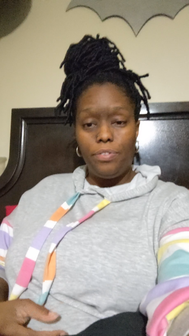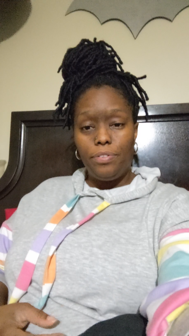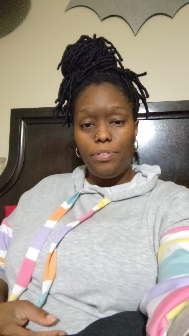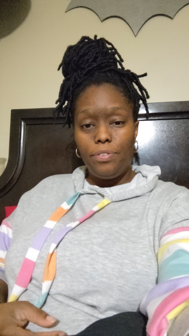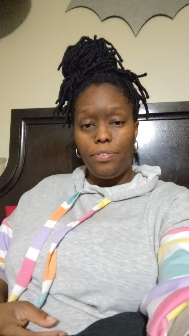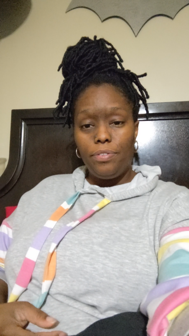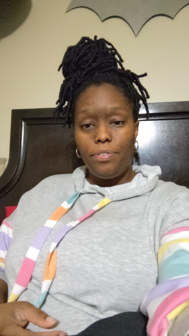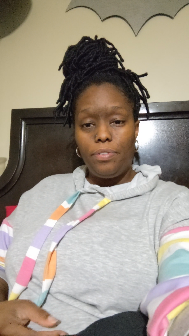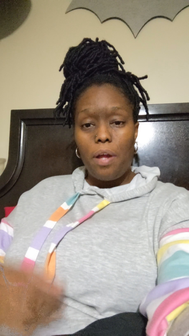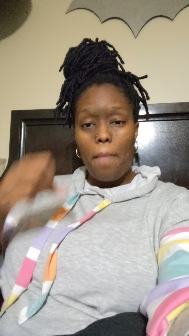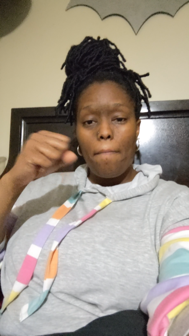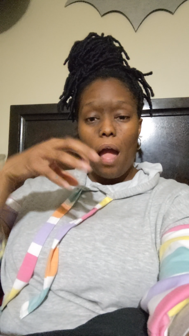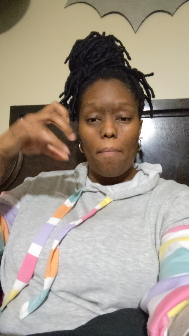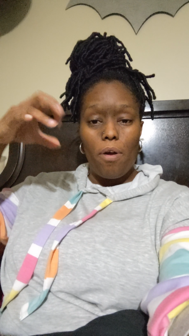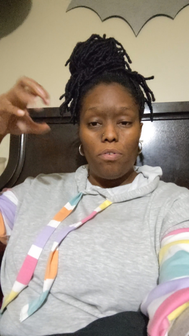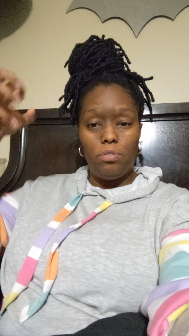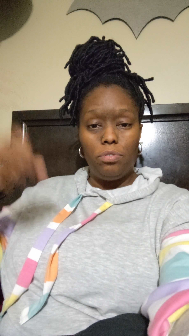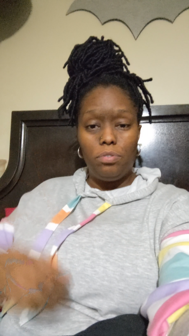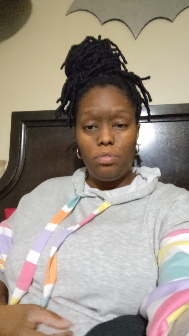bubbles